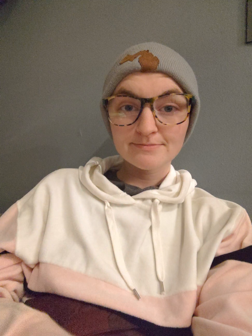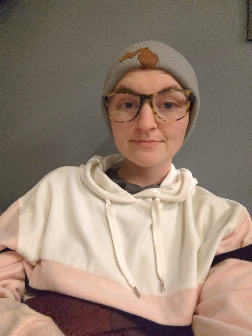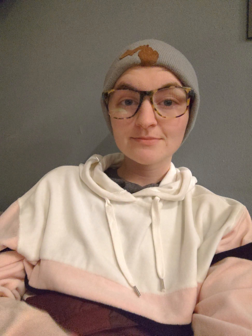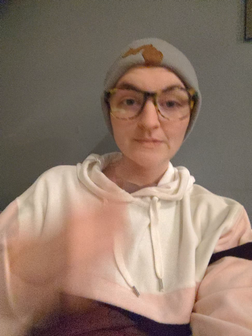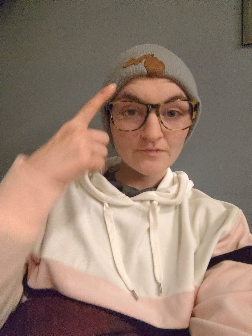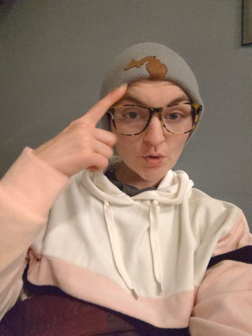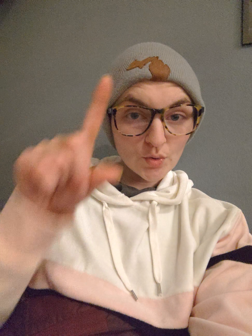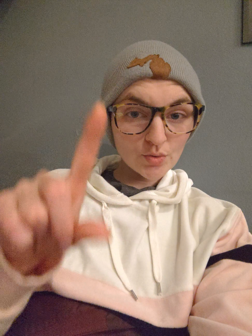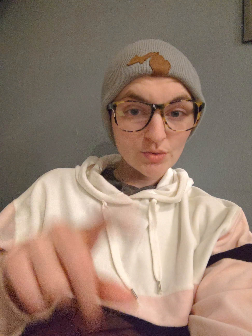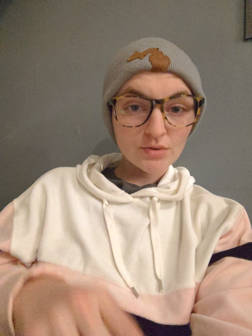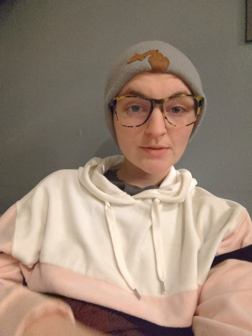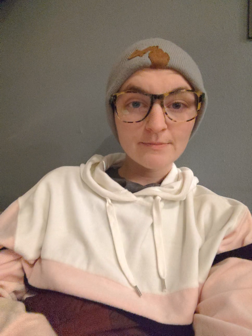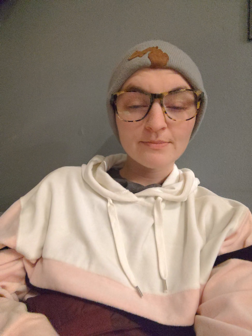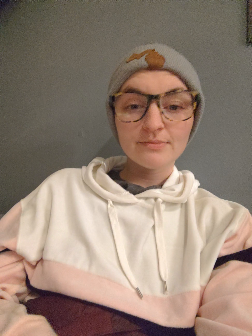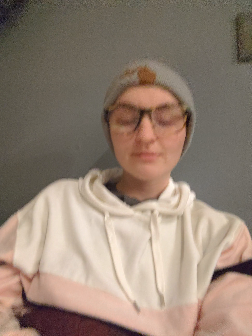for